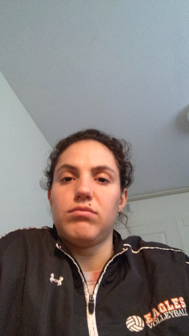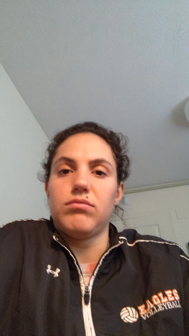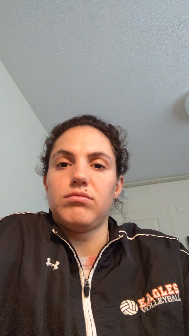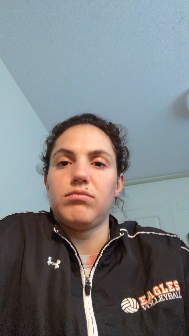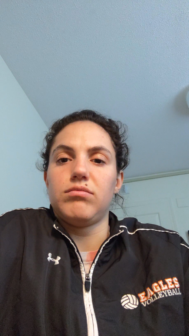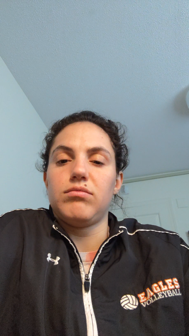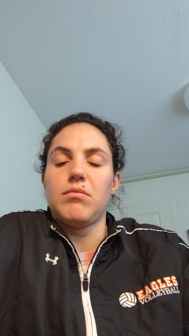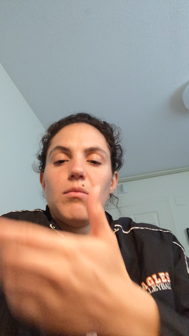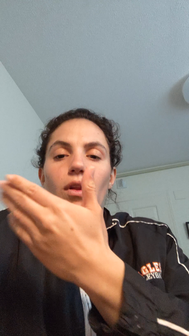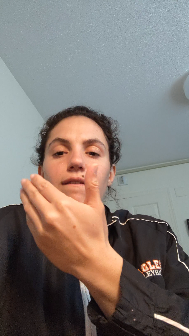butterfly